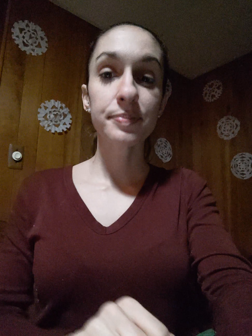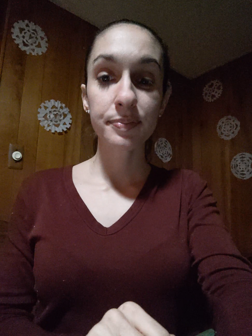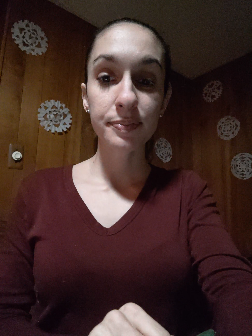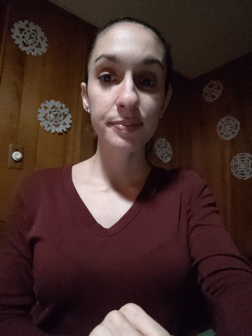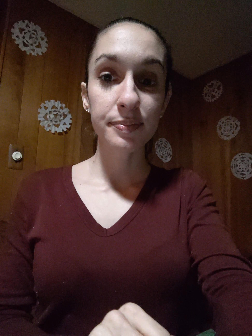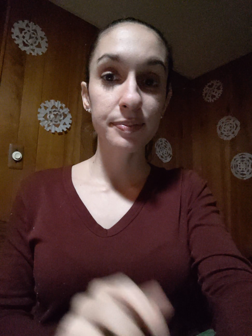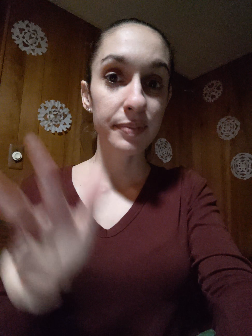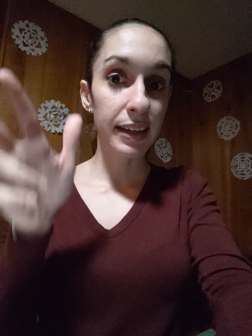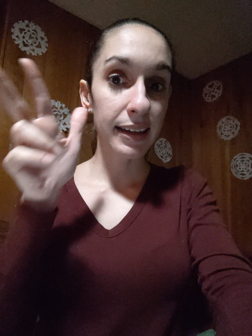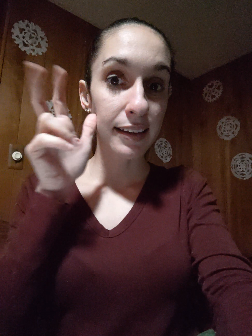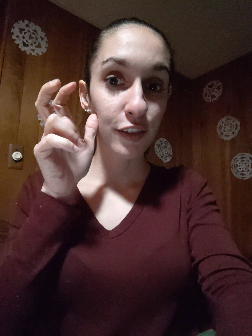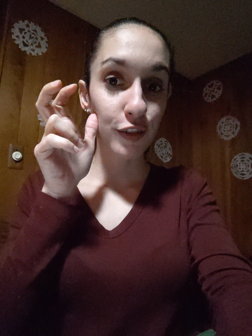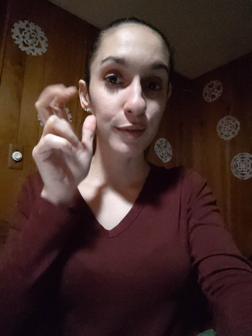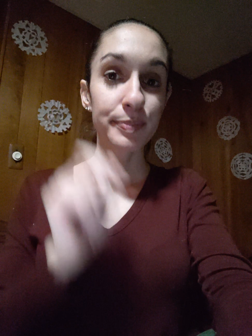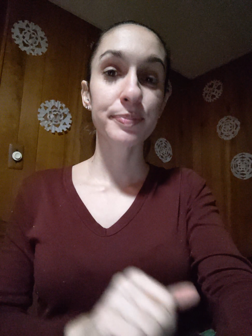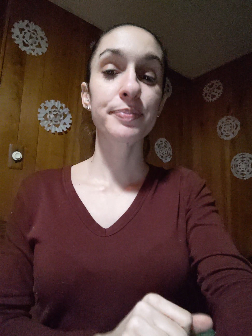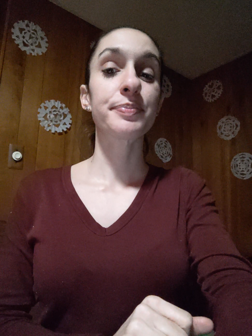hear